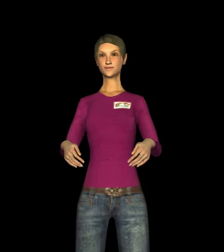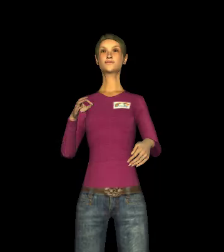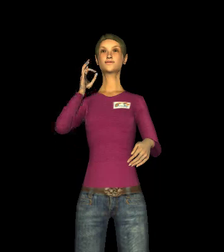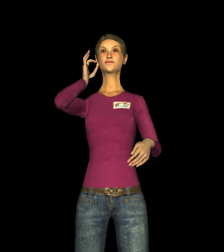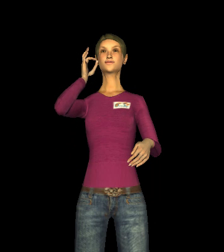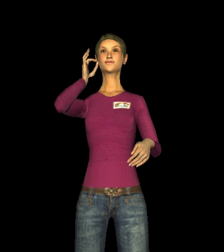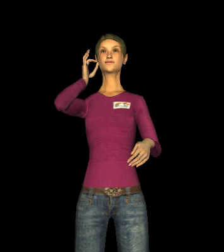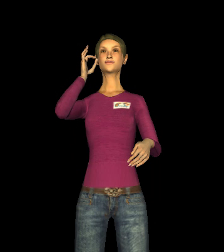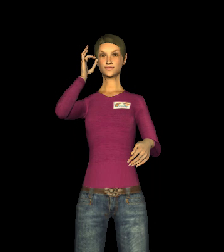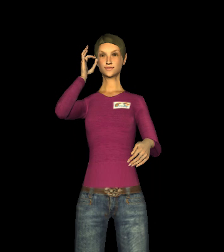أذن